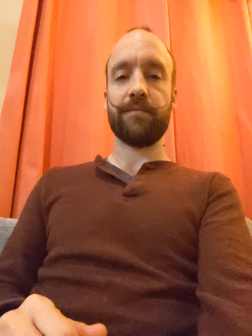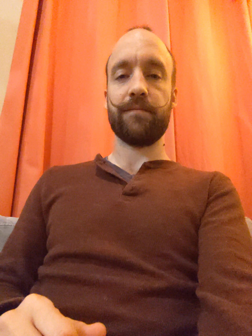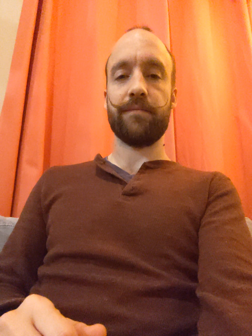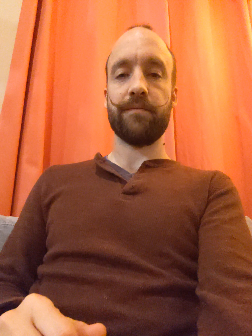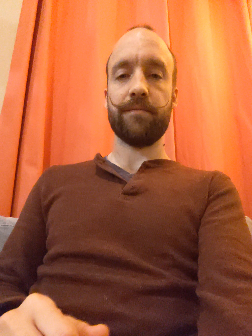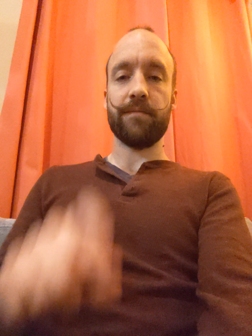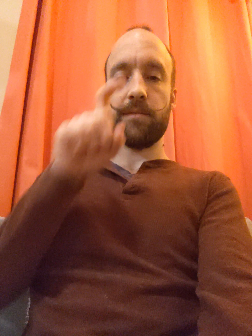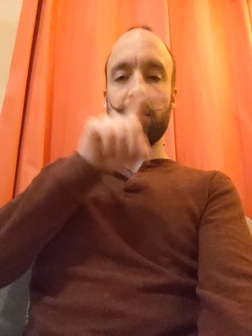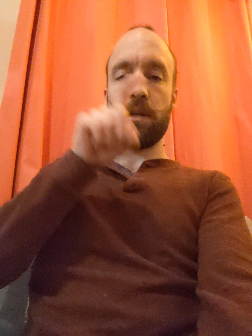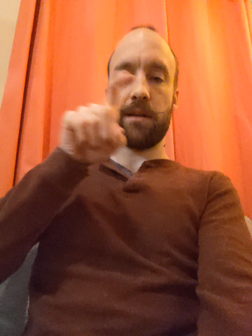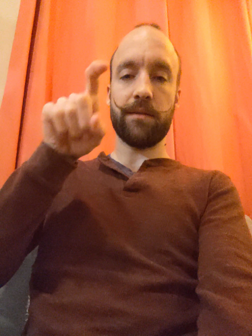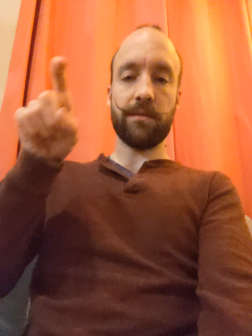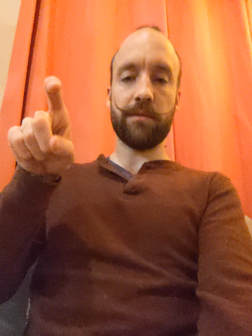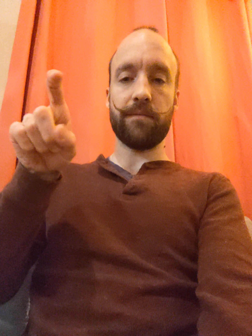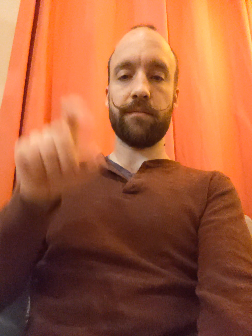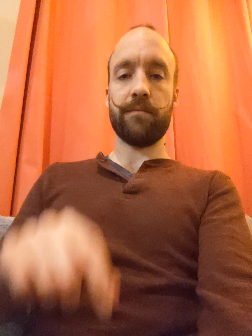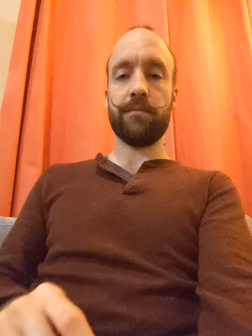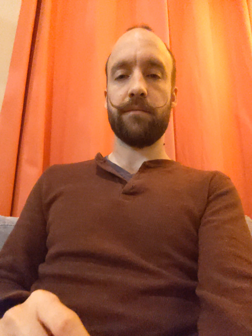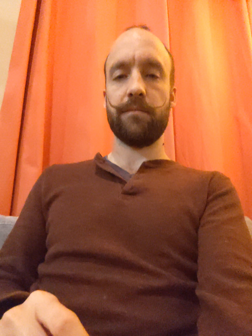closet